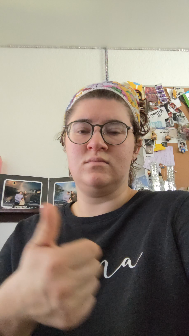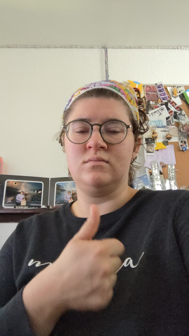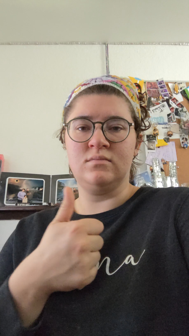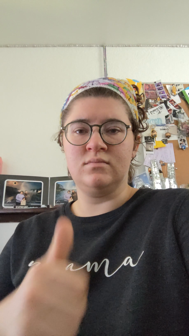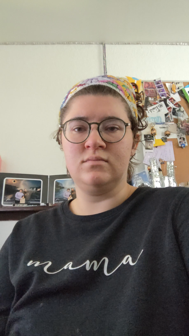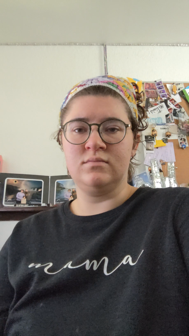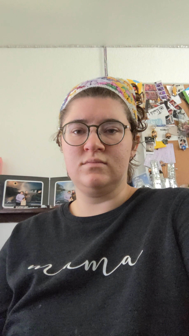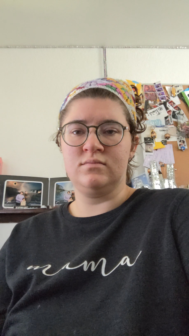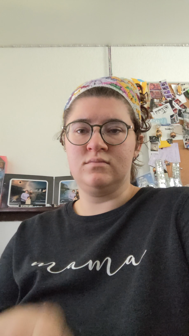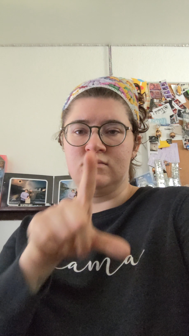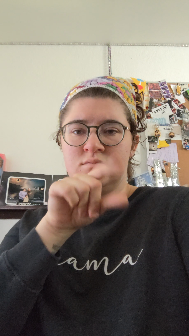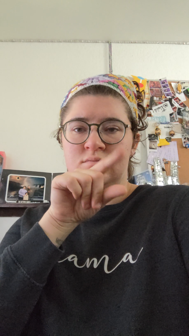chicken